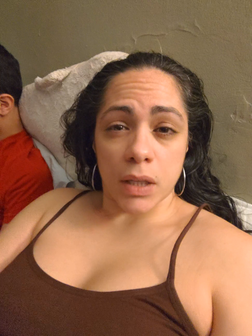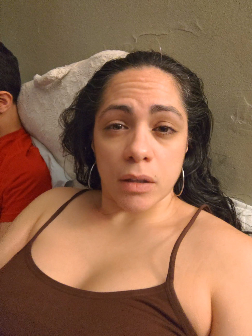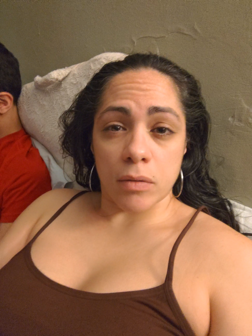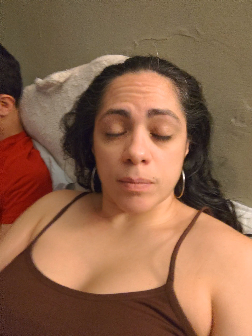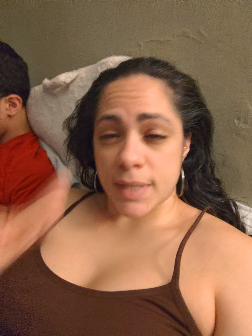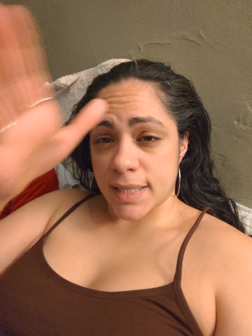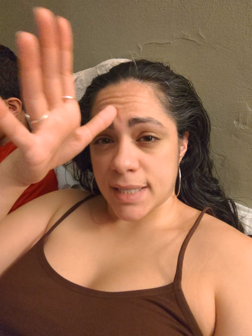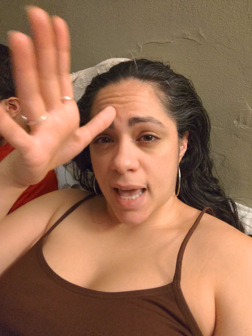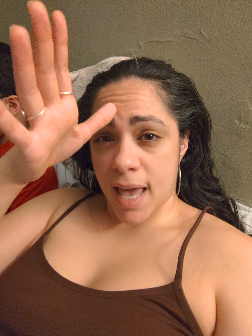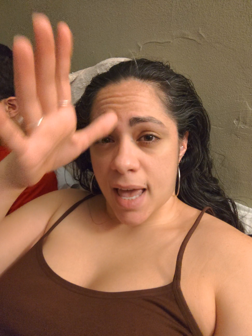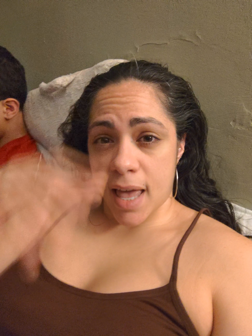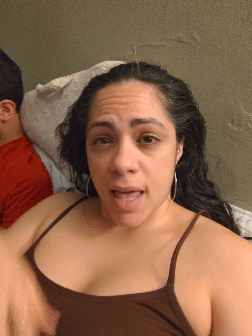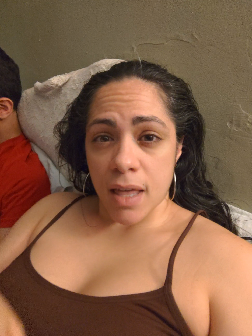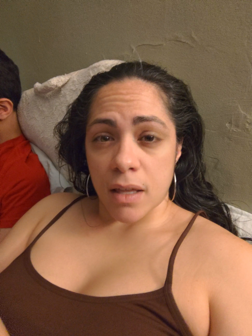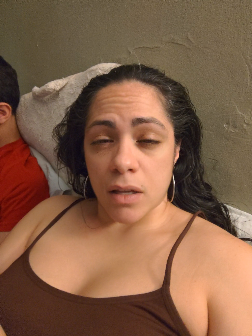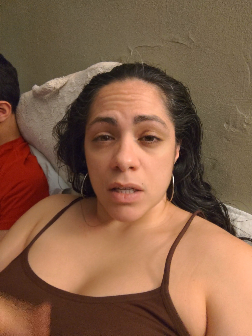dad